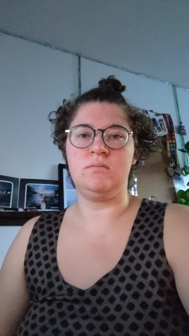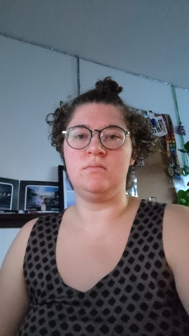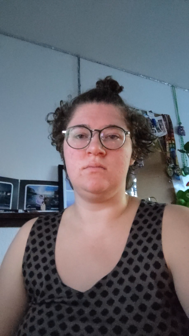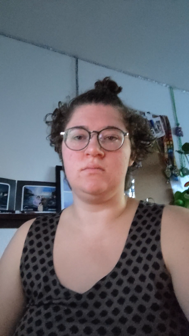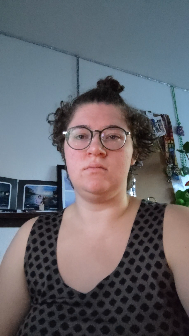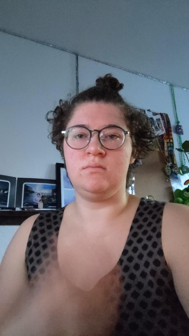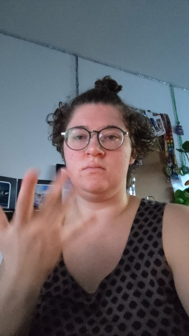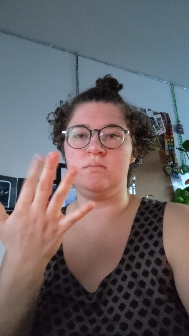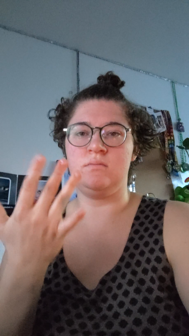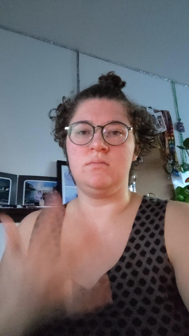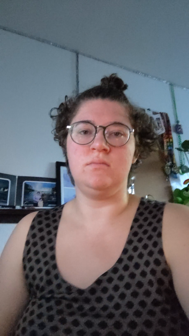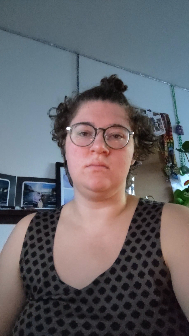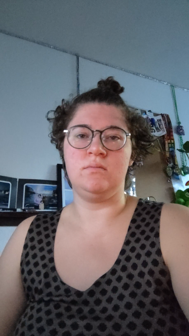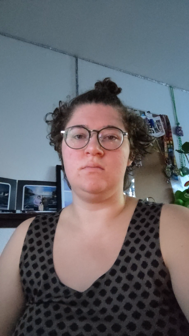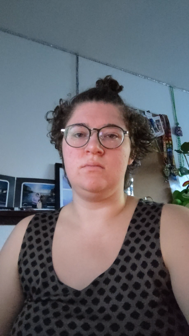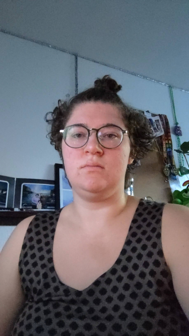hand